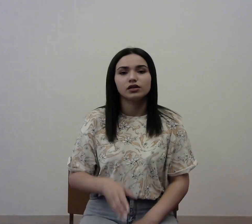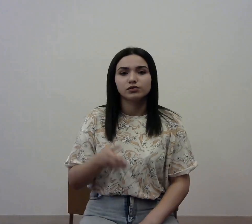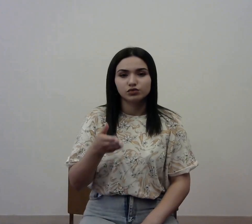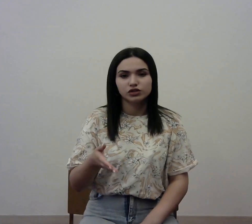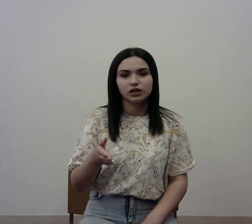burda